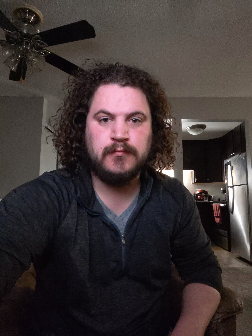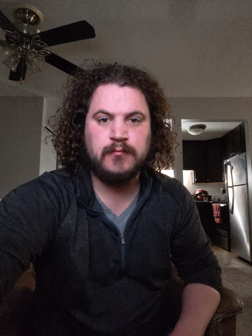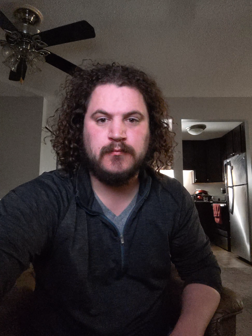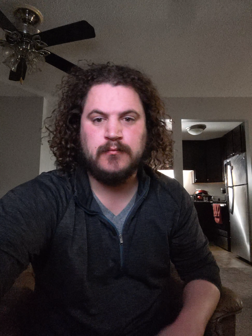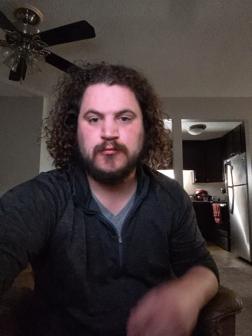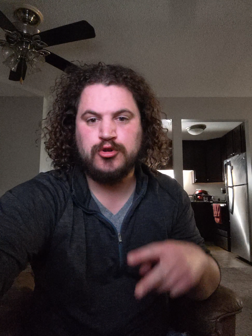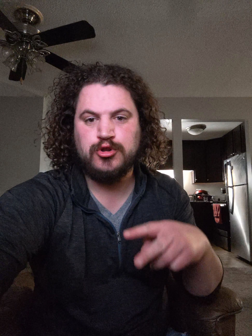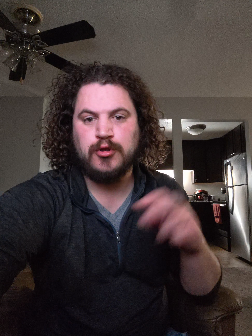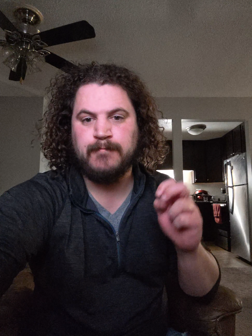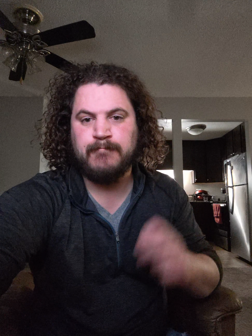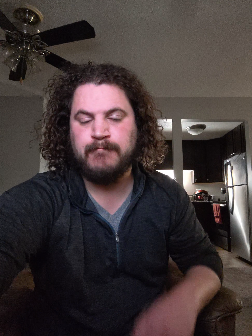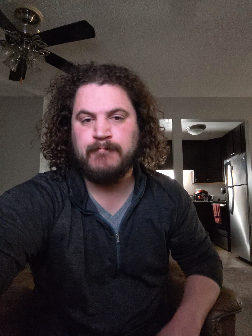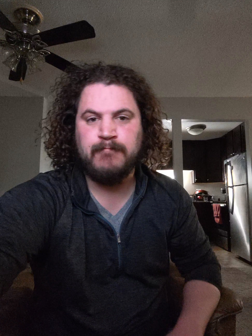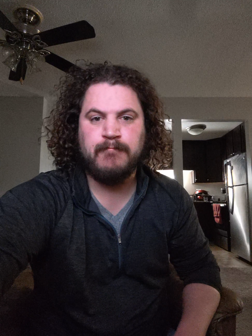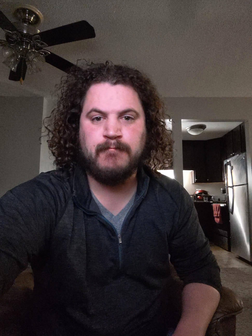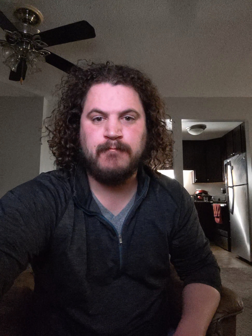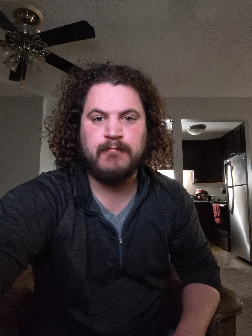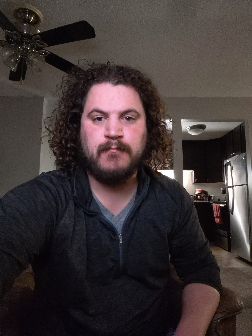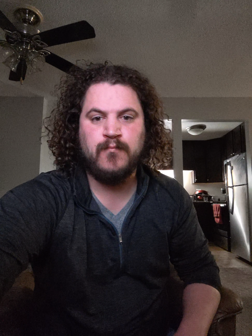jump